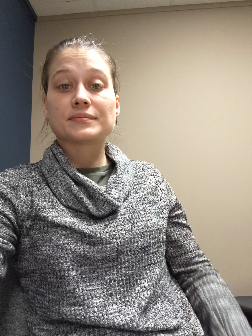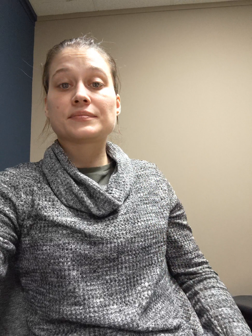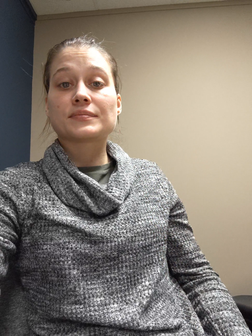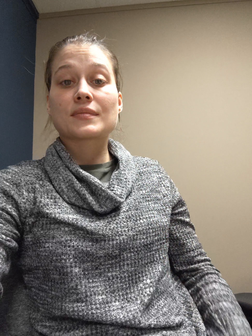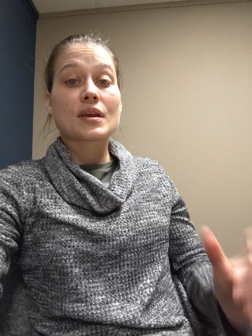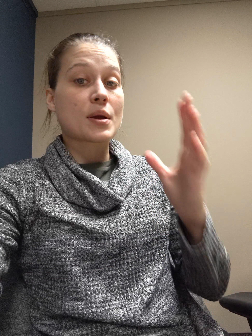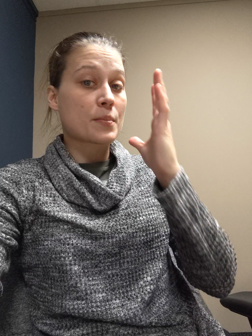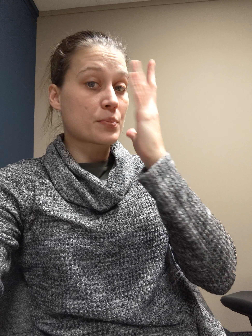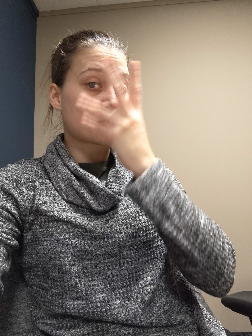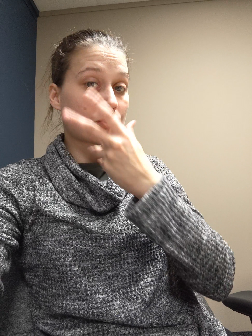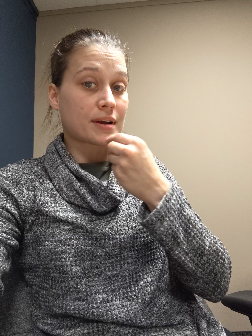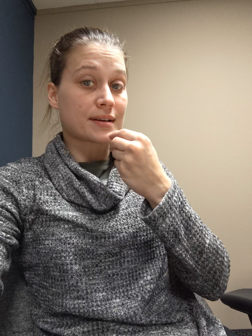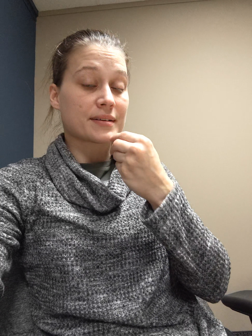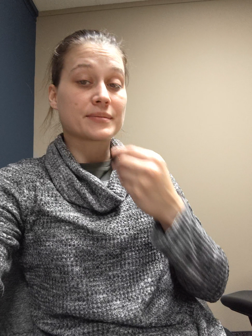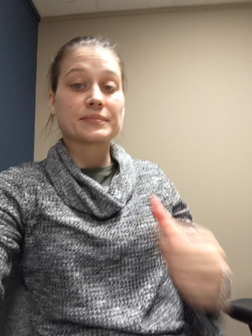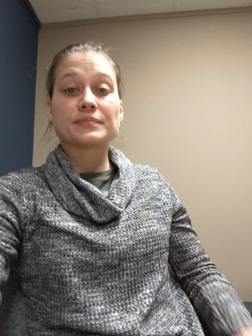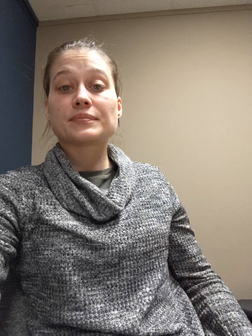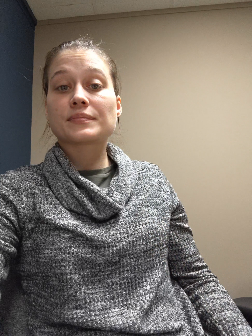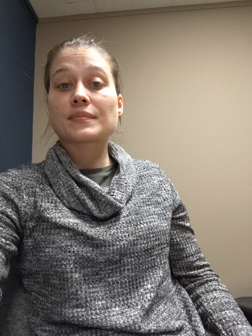pretty